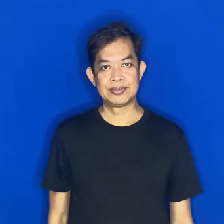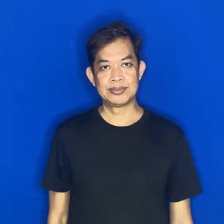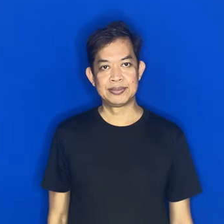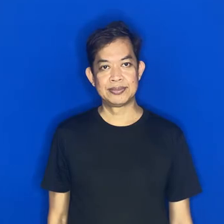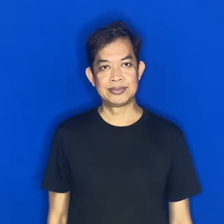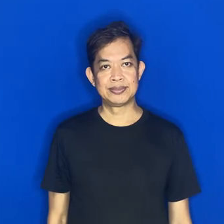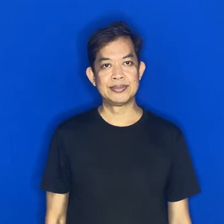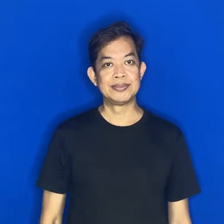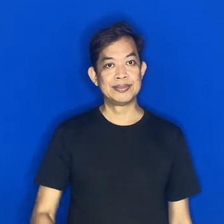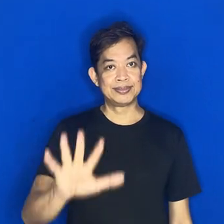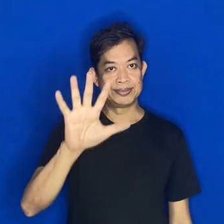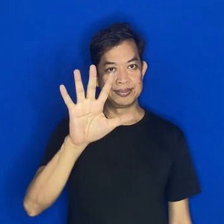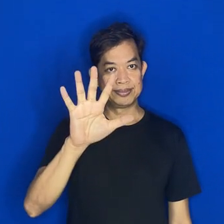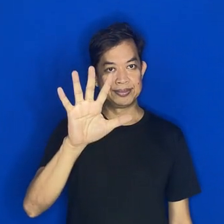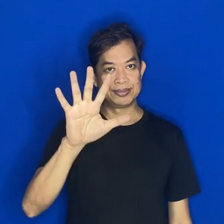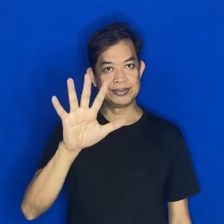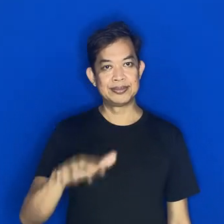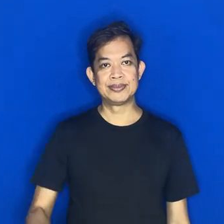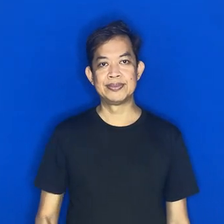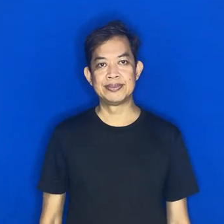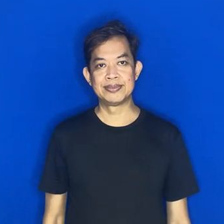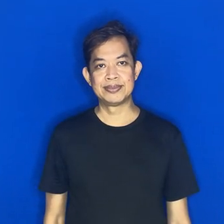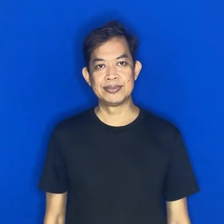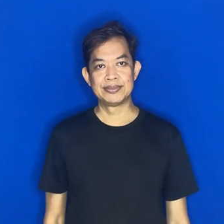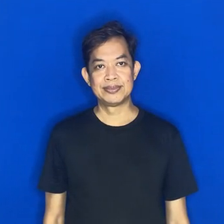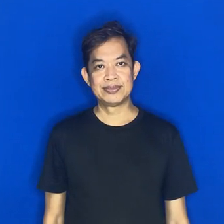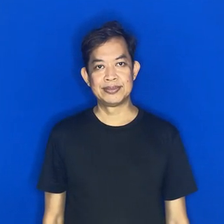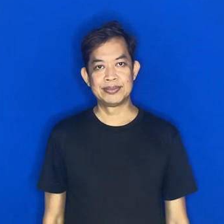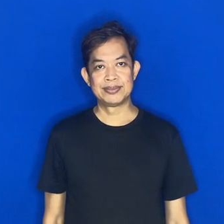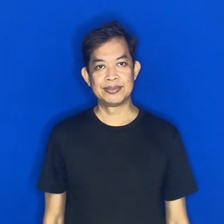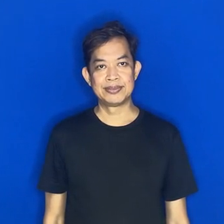five